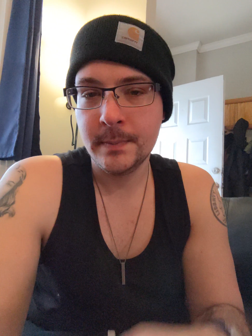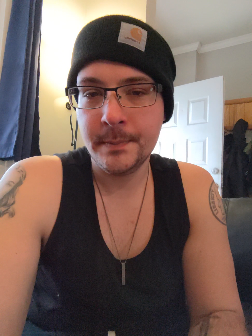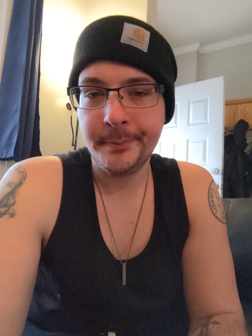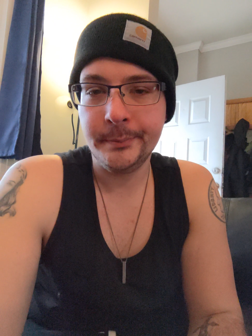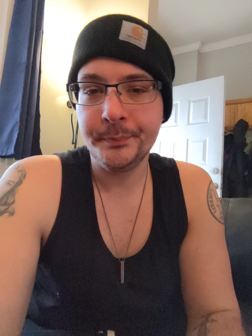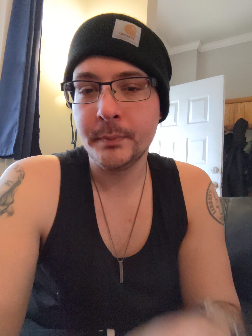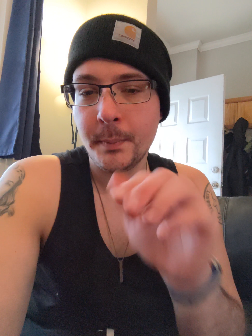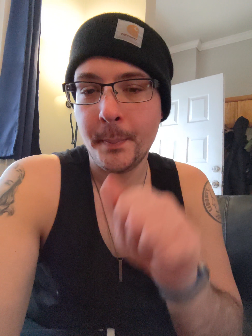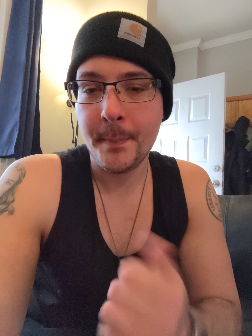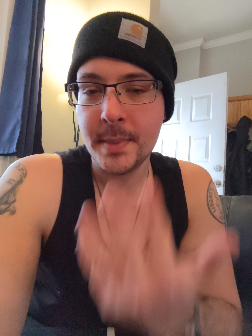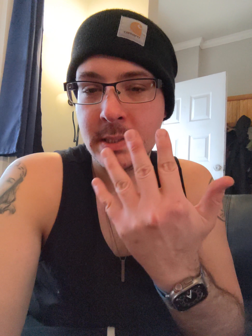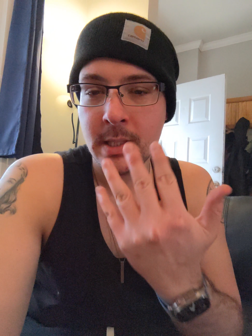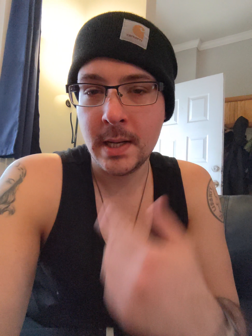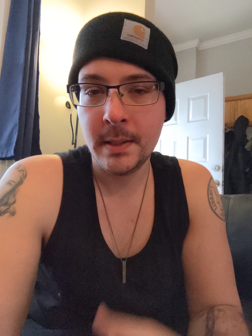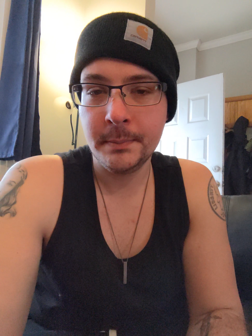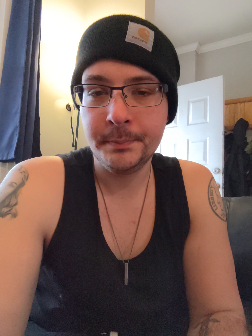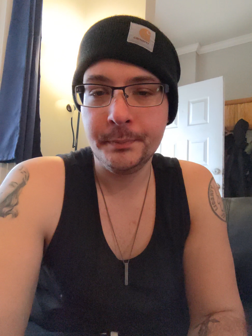mitten